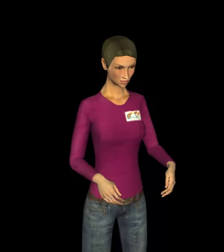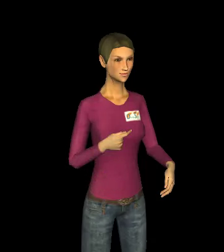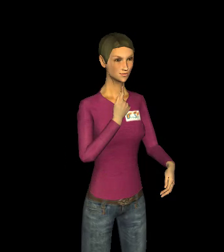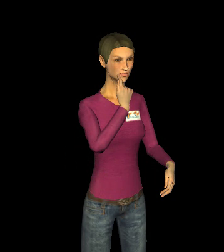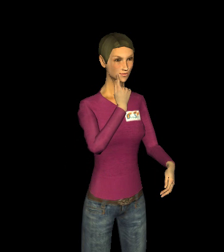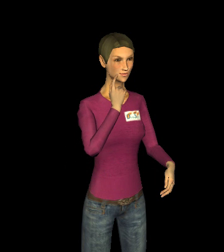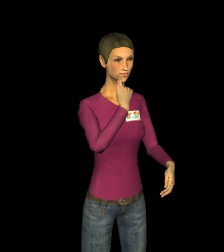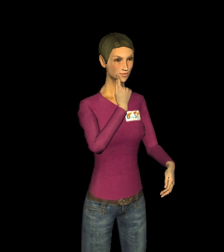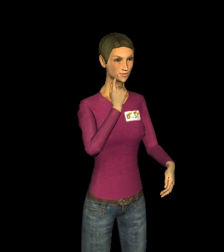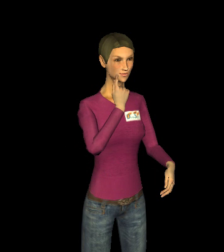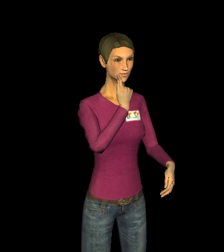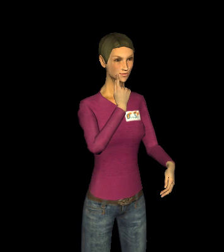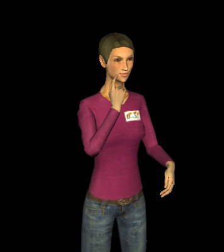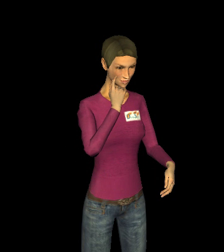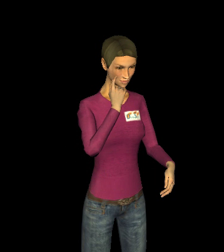سكر